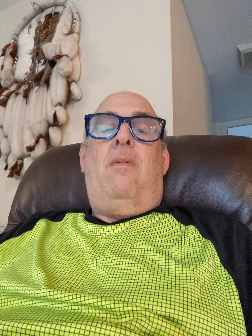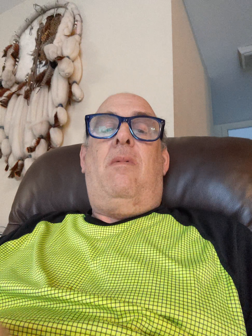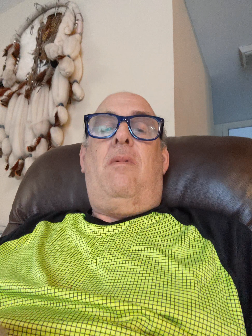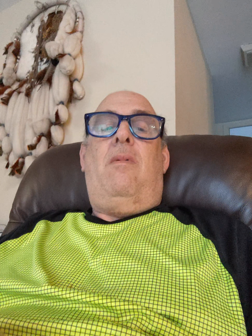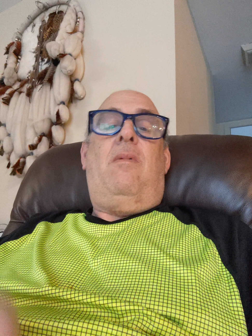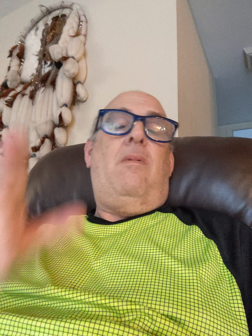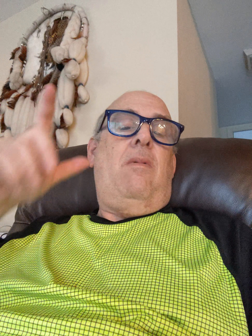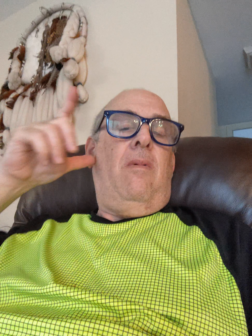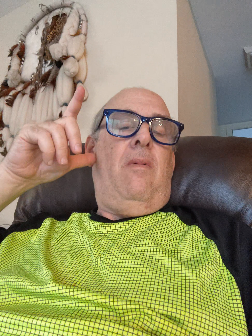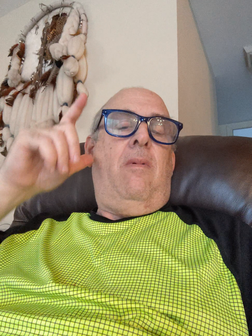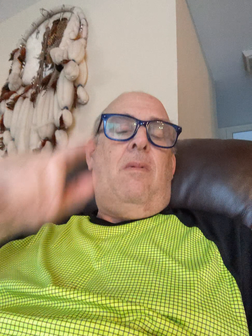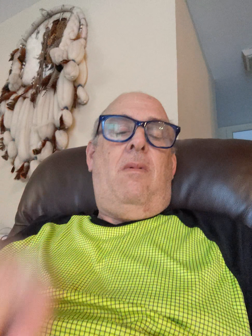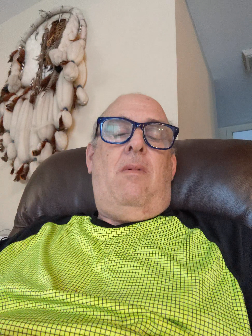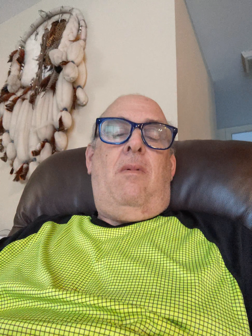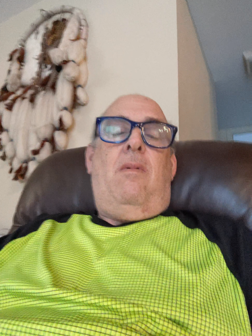listen